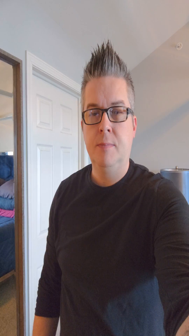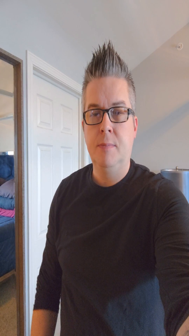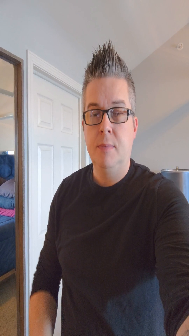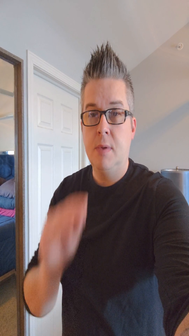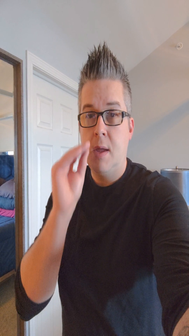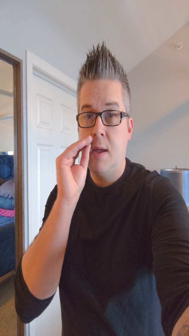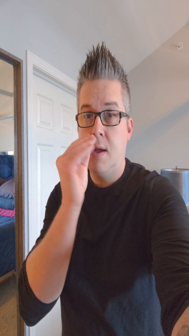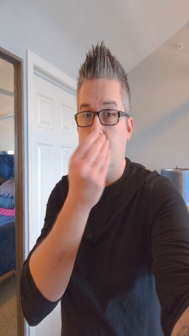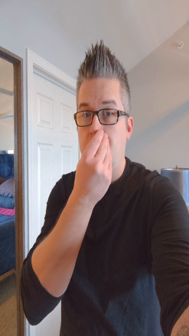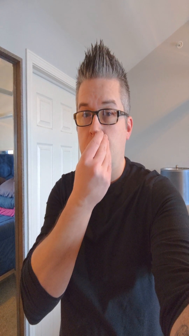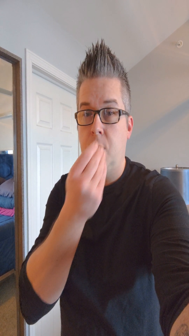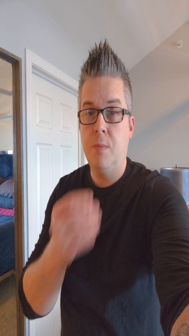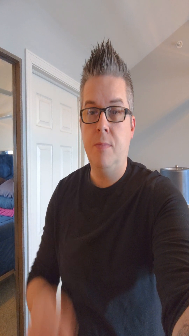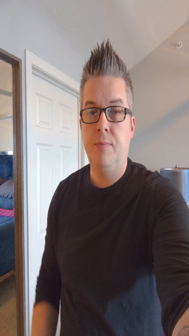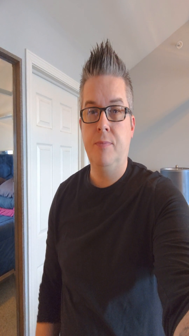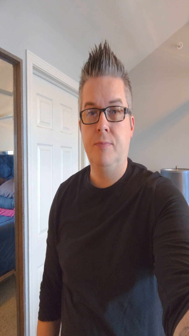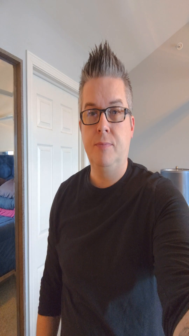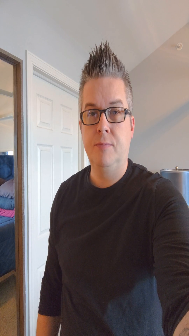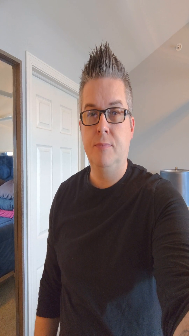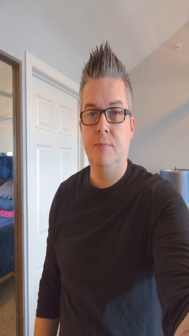flower